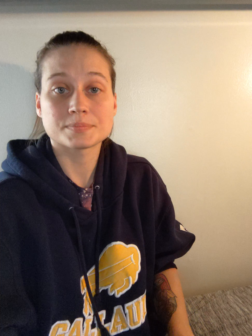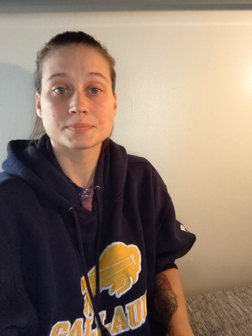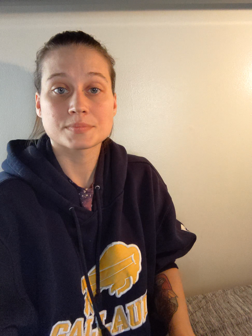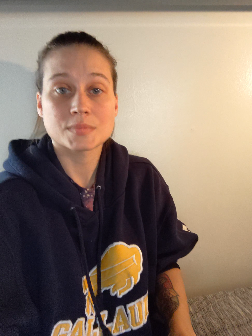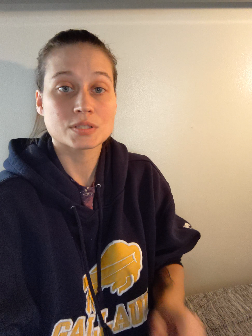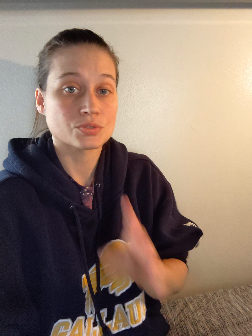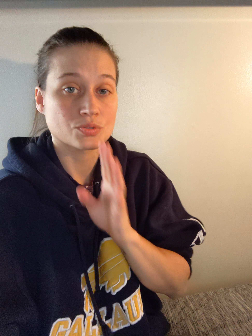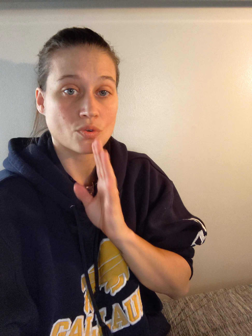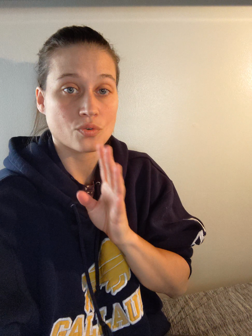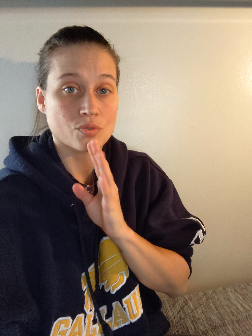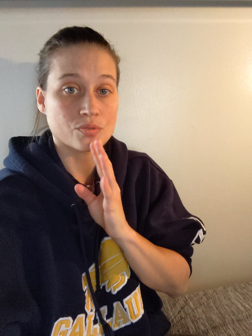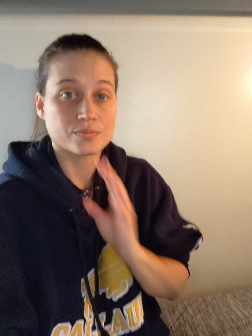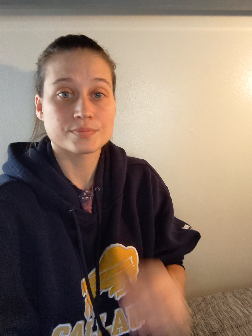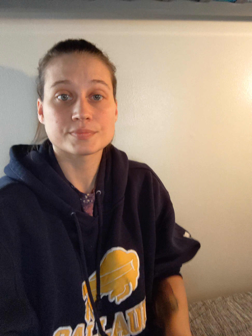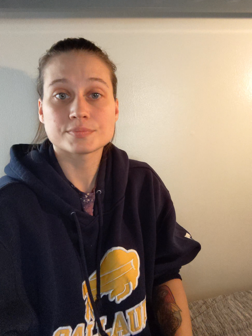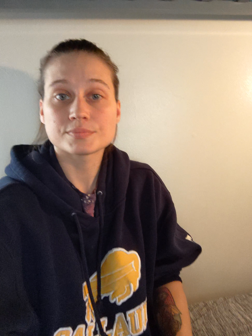talk